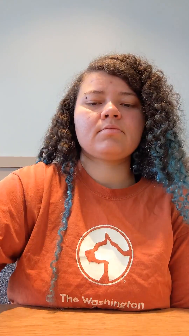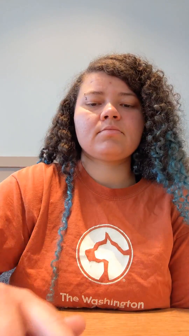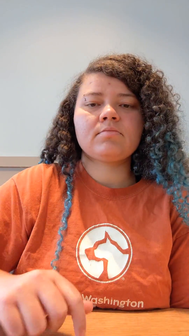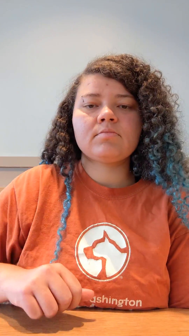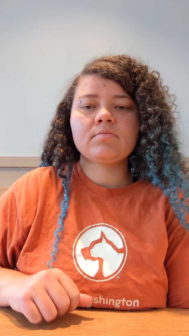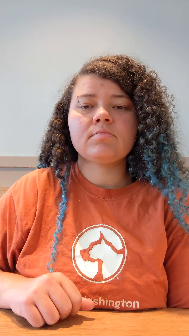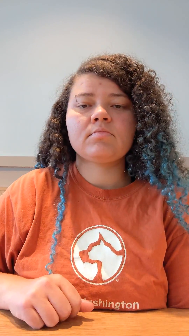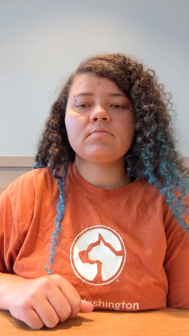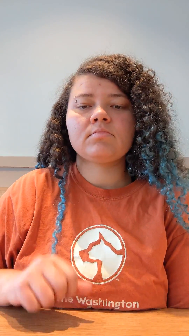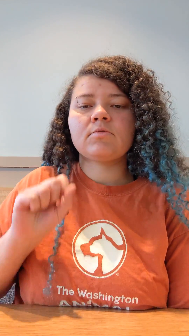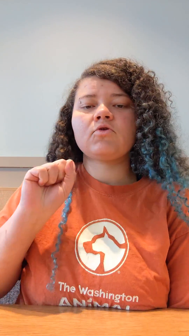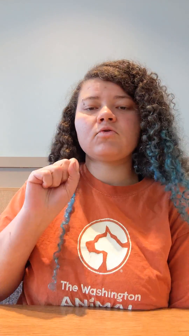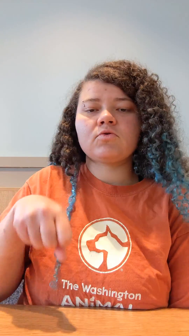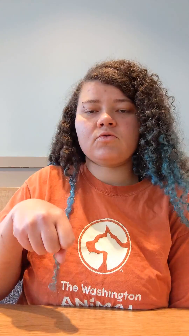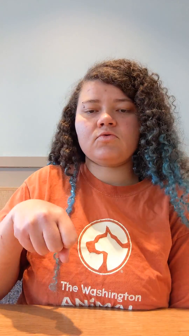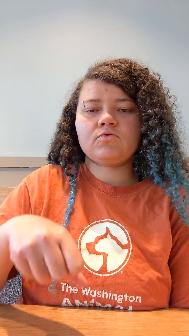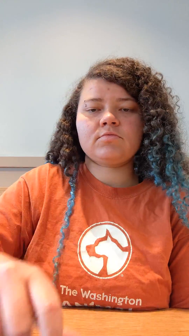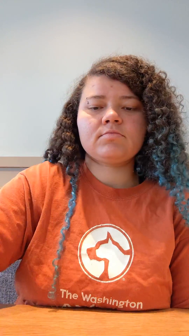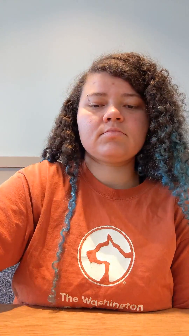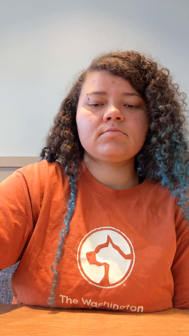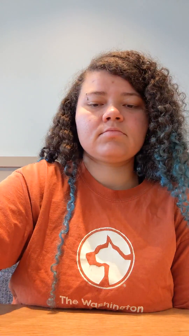could